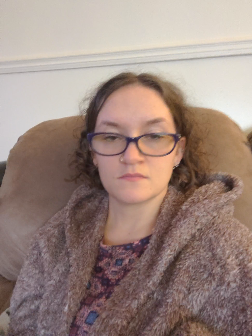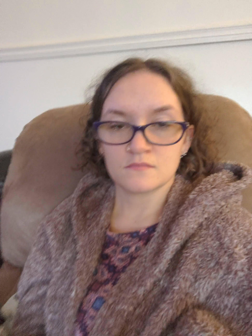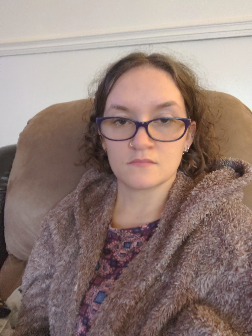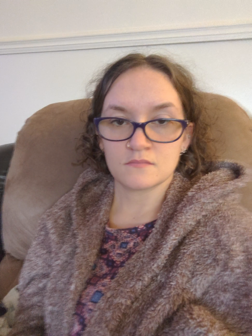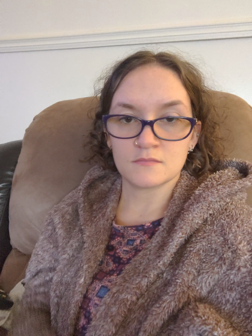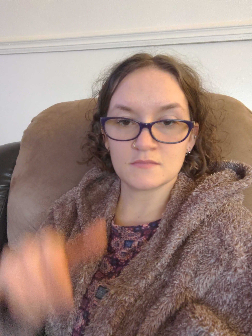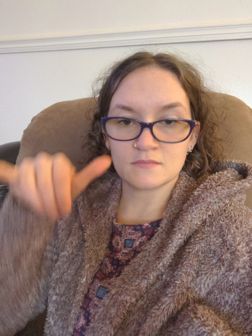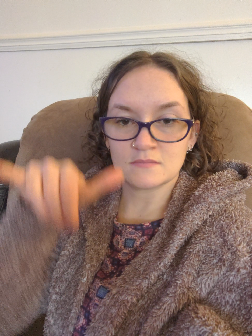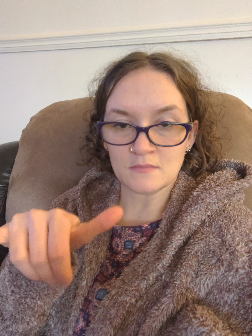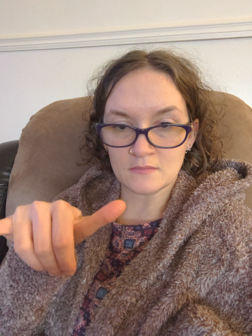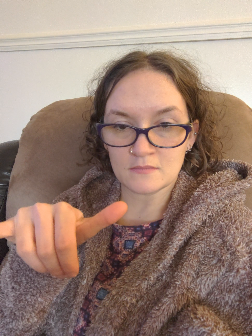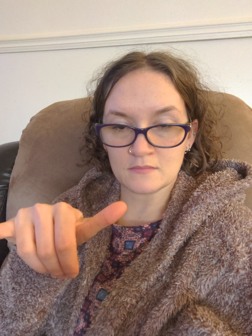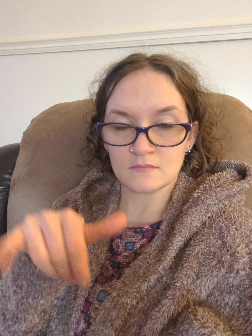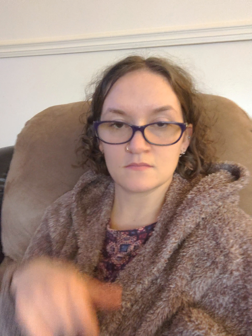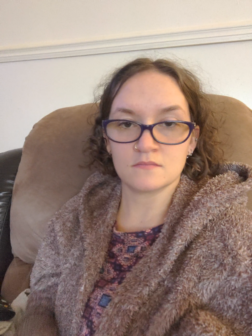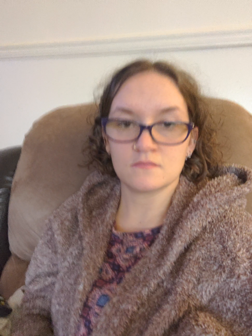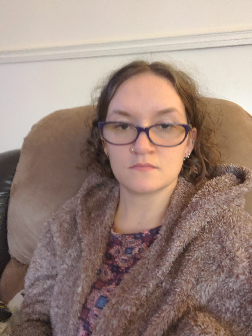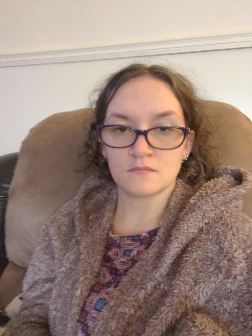stay